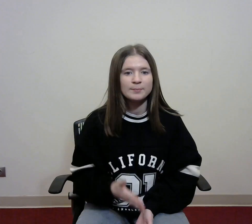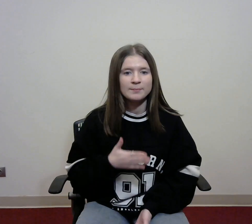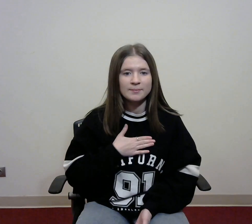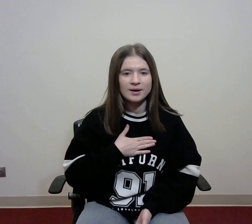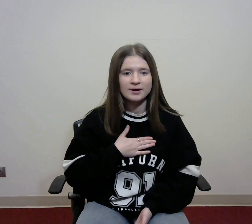mən